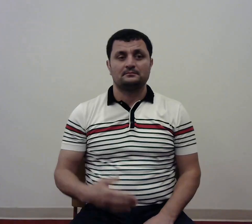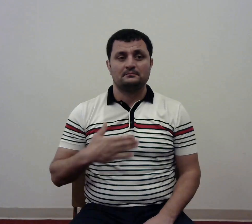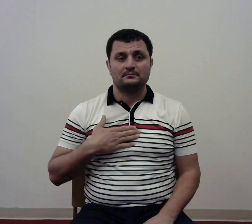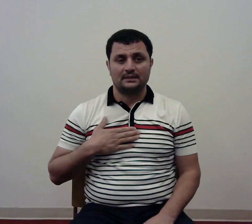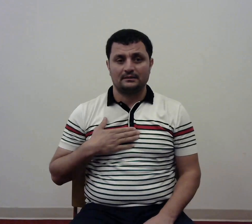mən